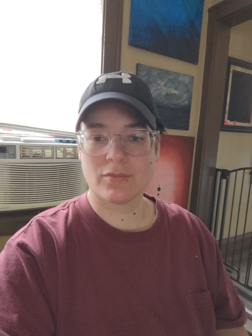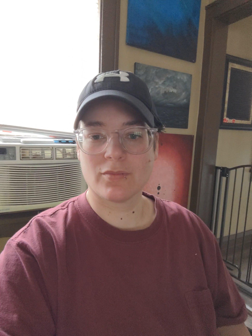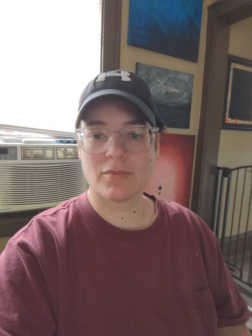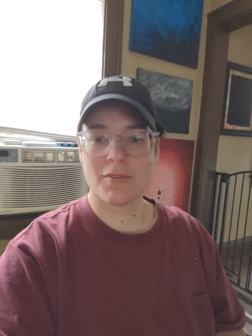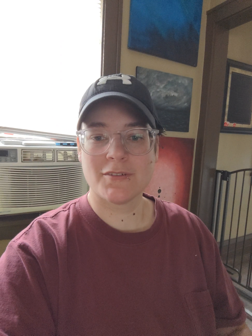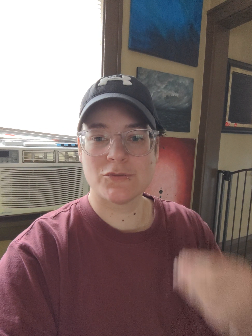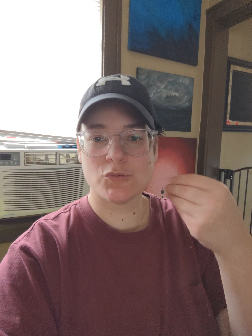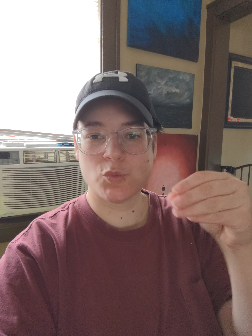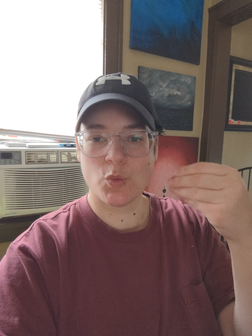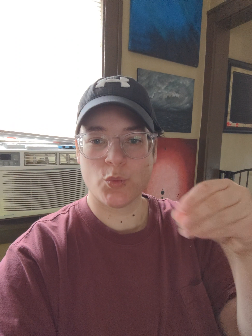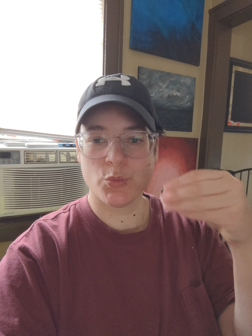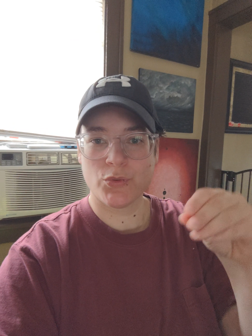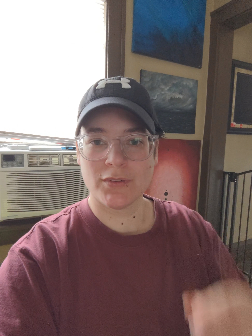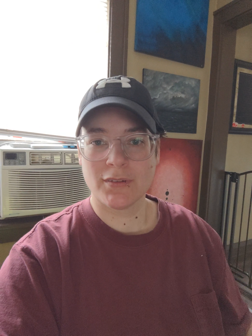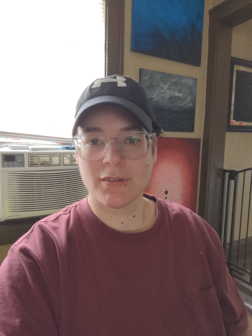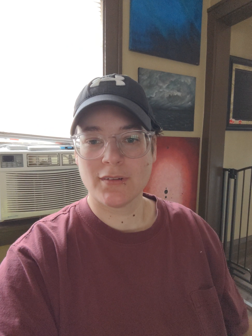store